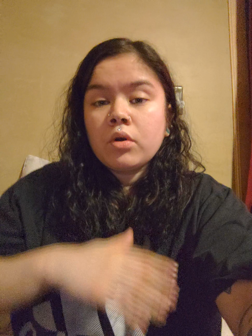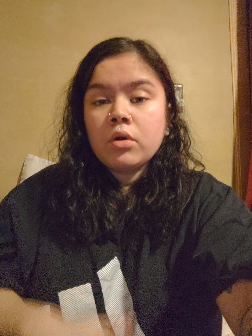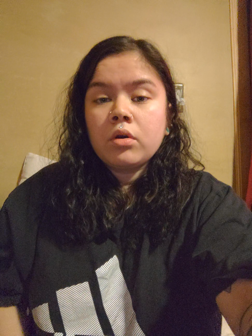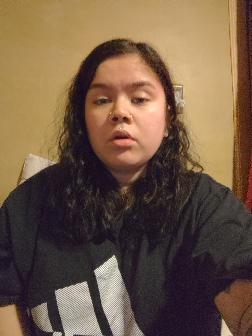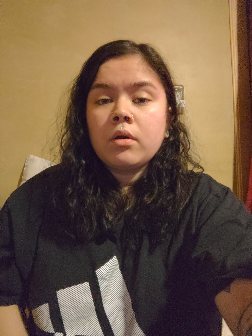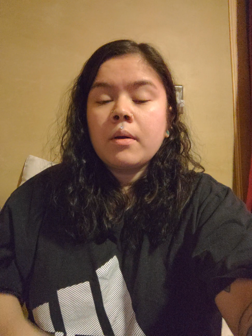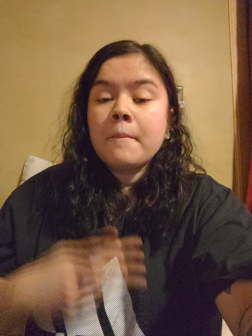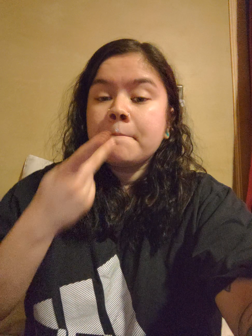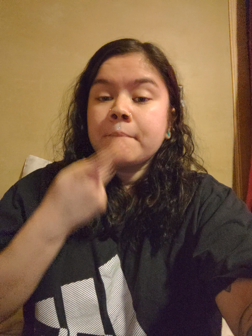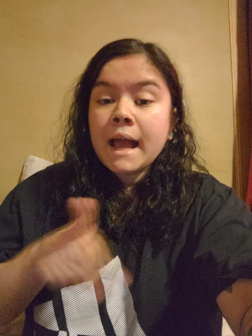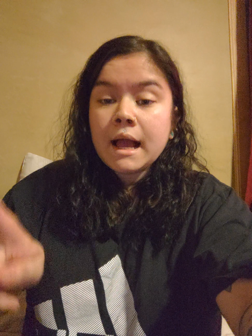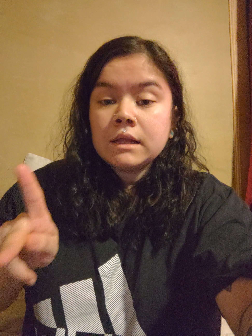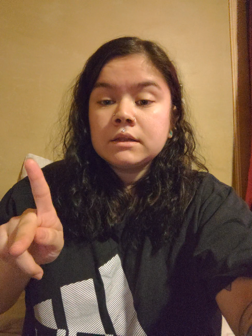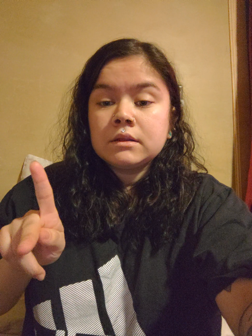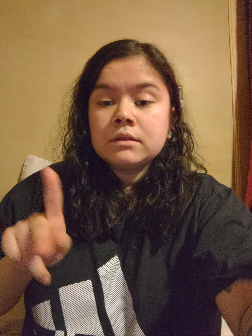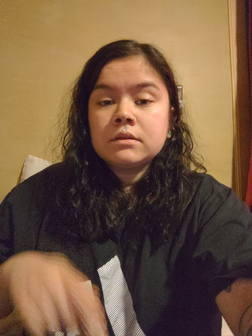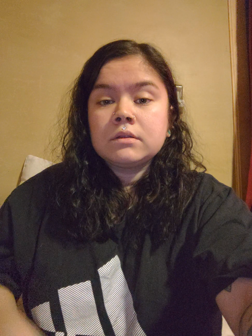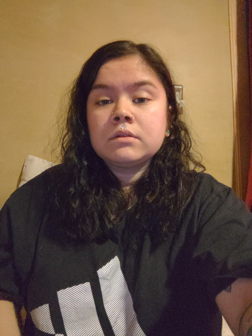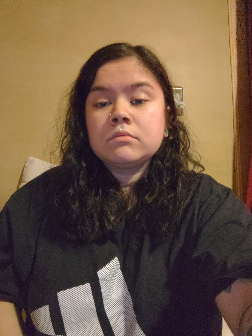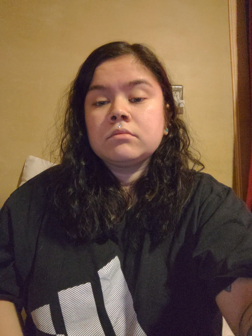pen